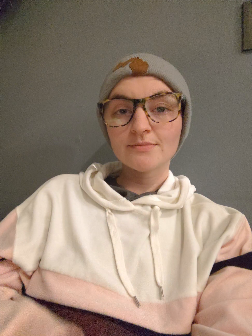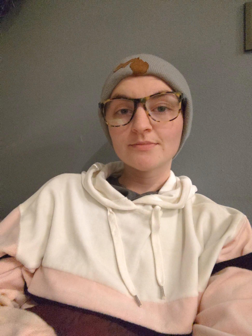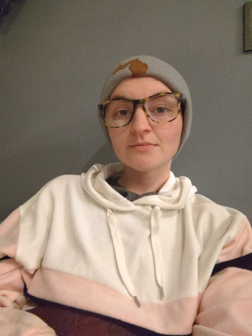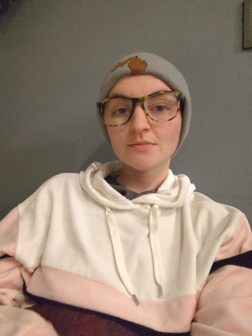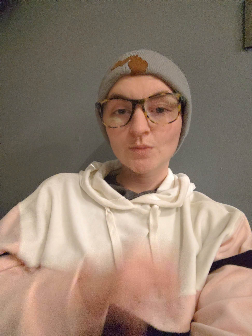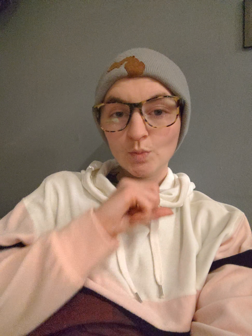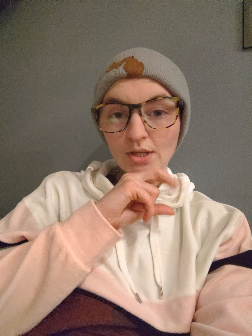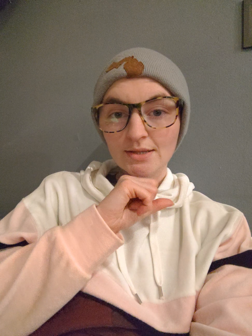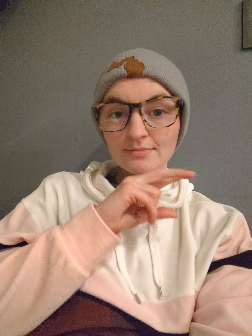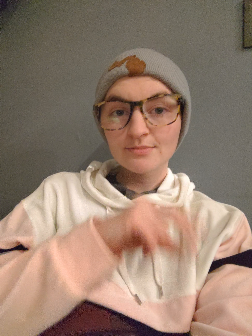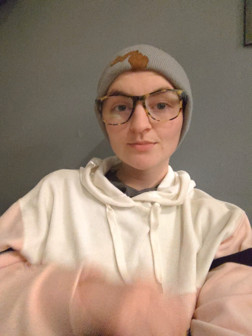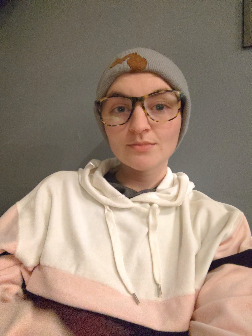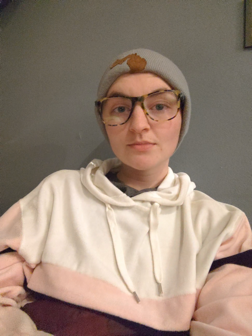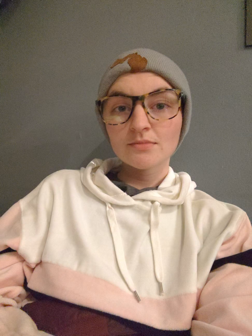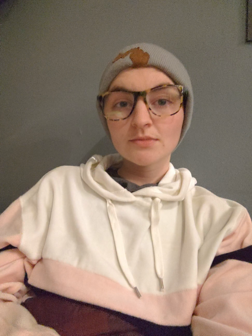frog